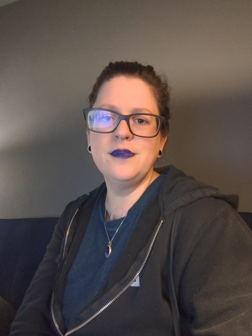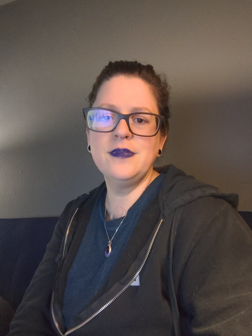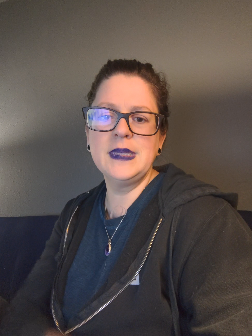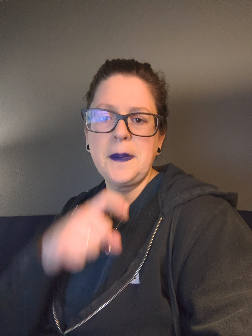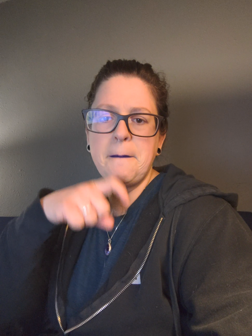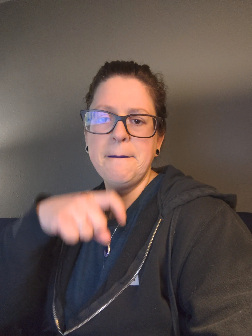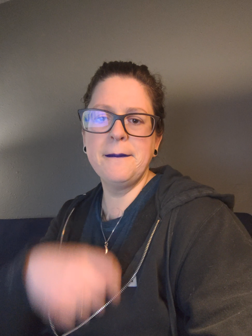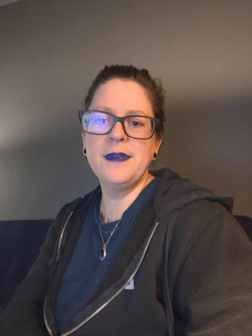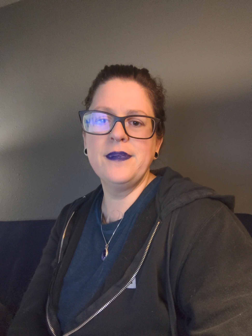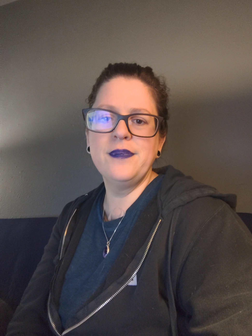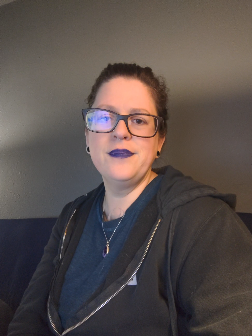time